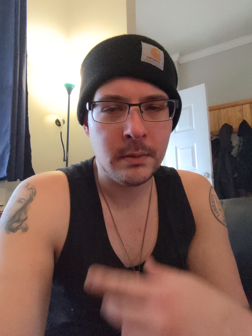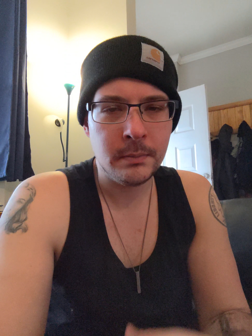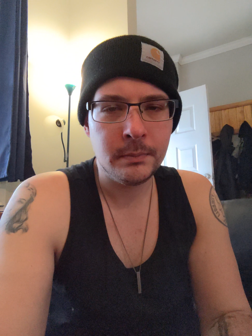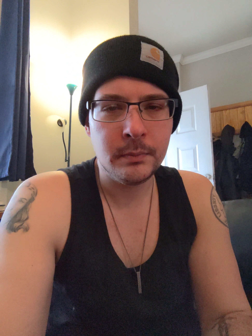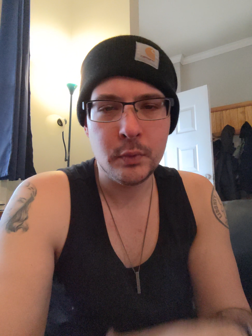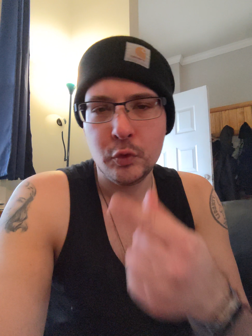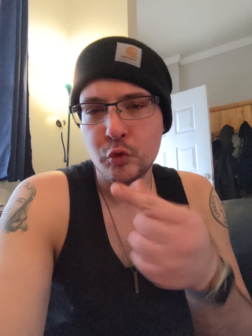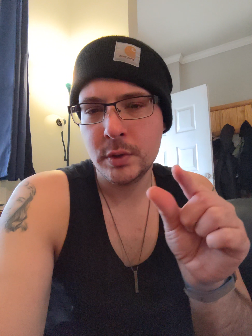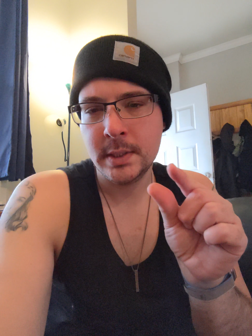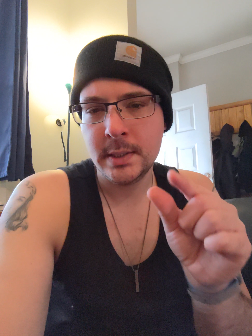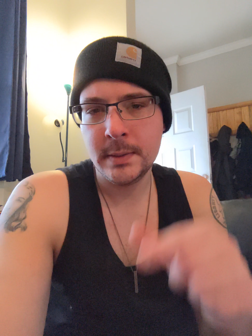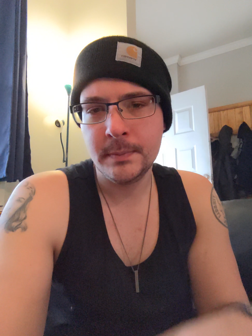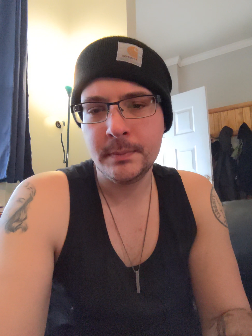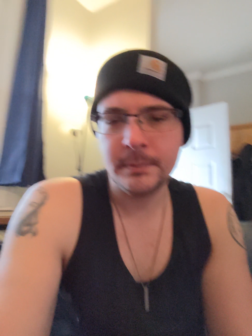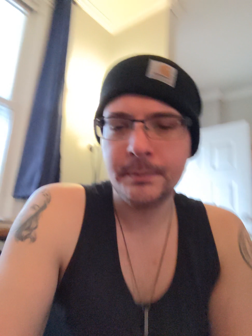green